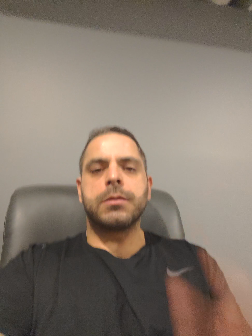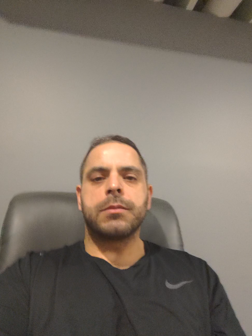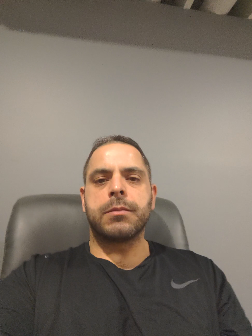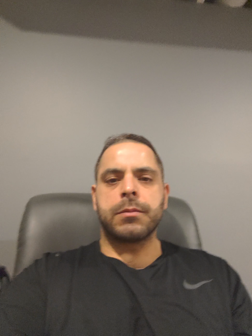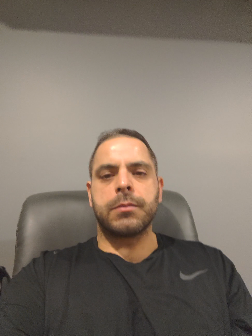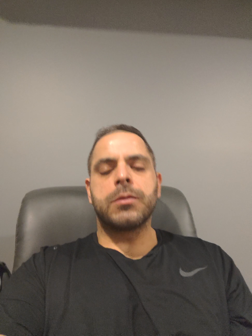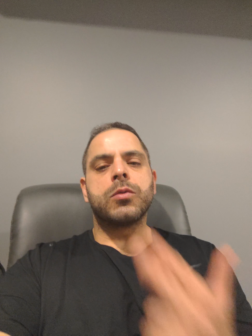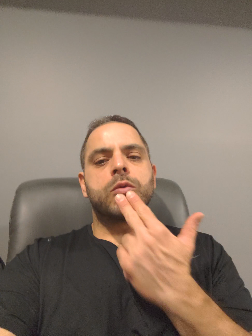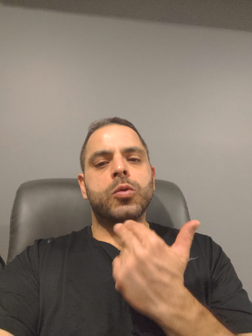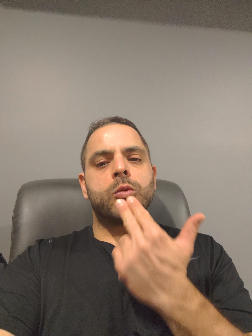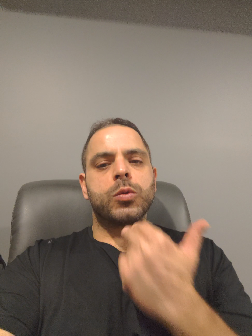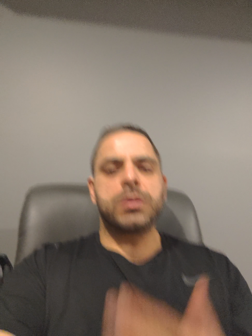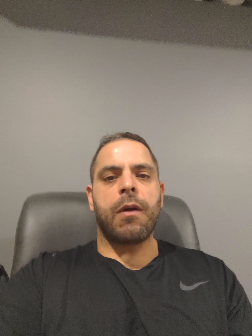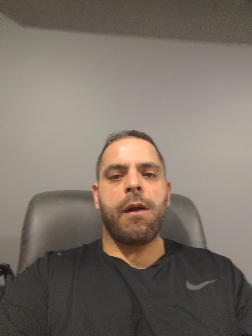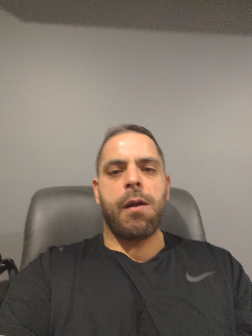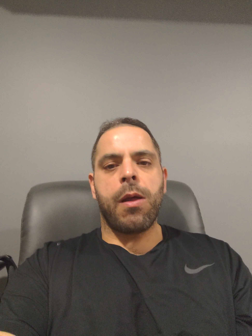cute